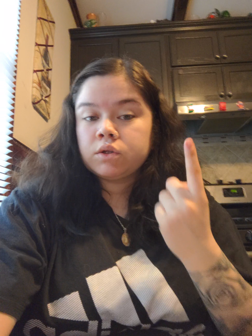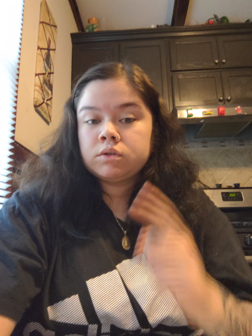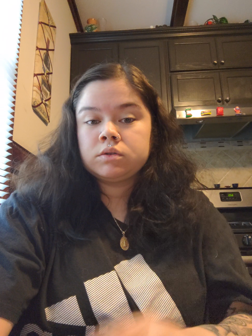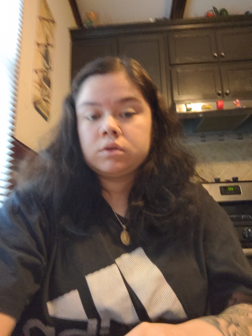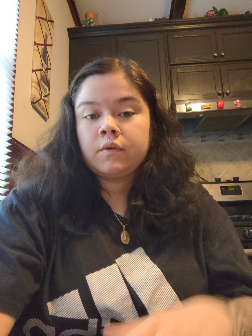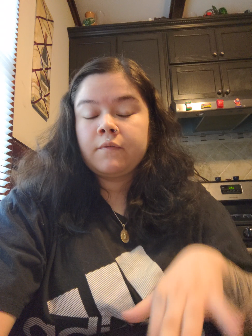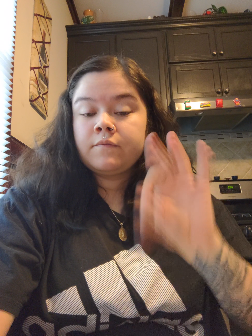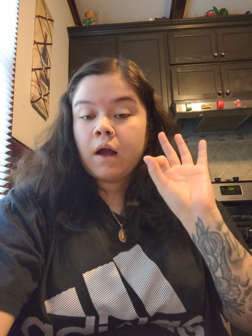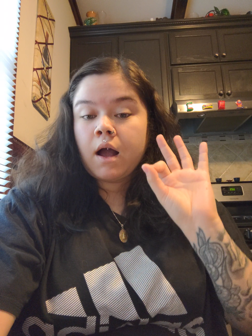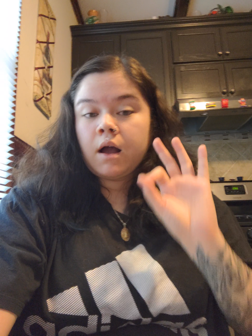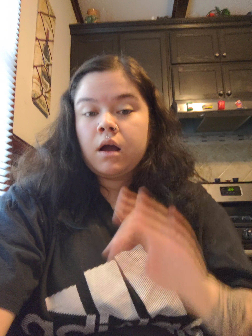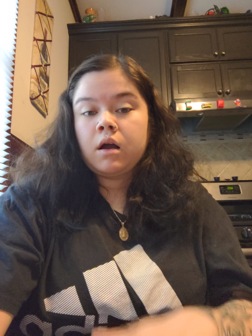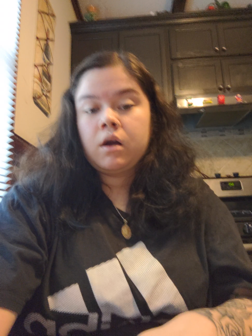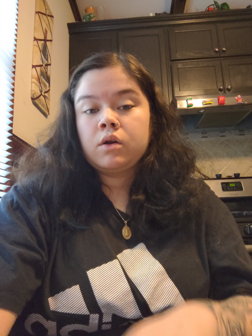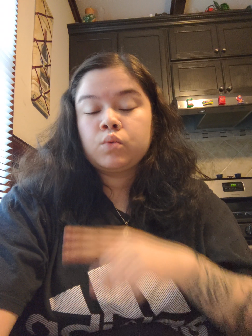find